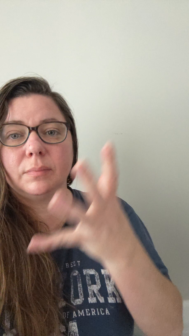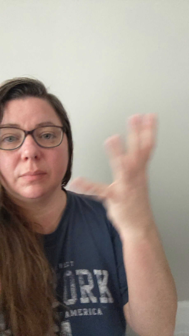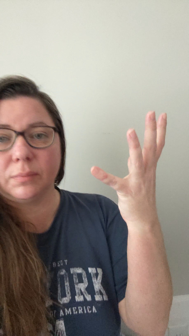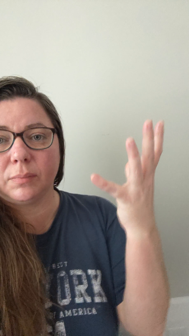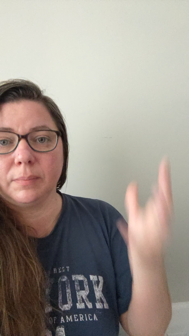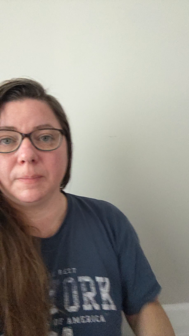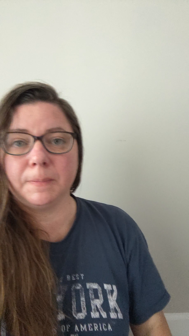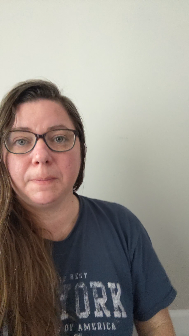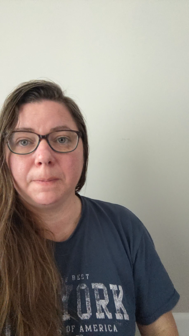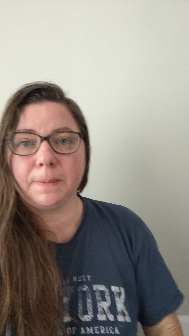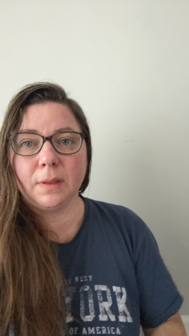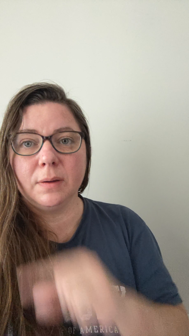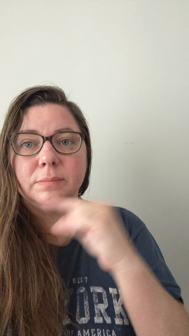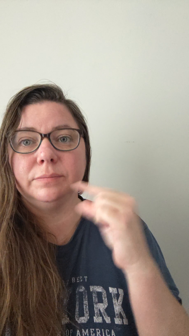glue